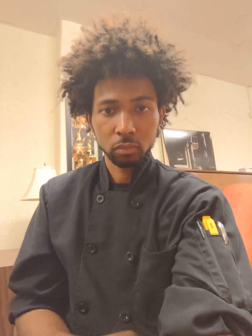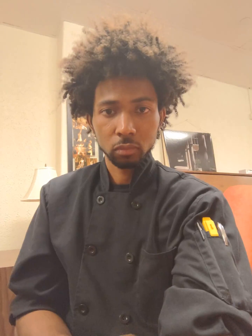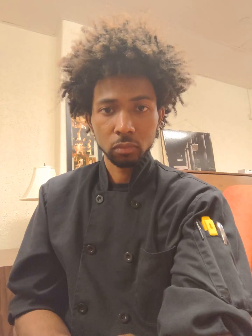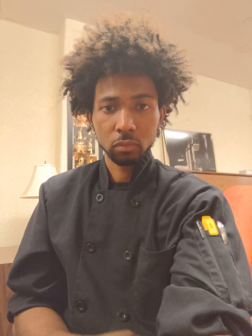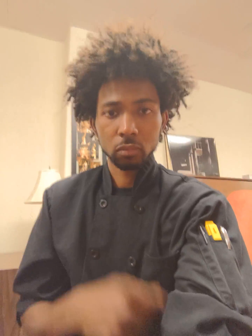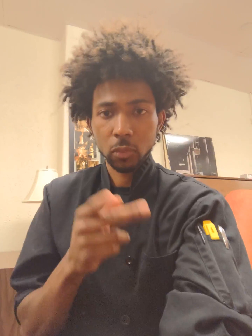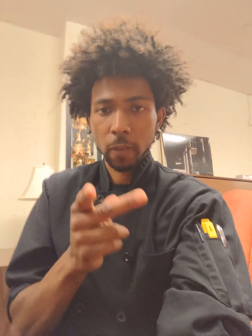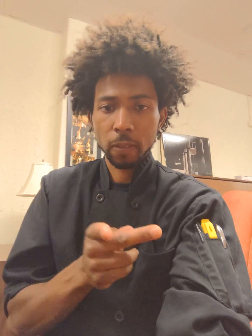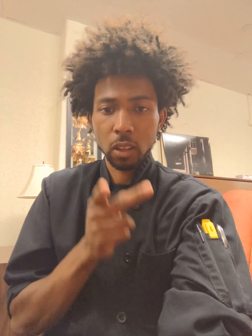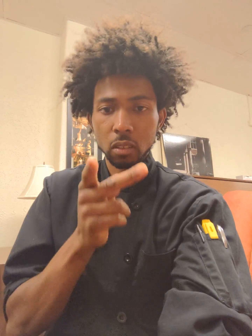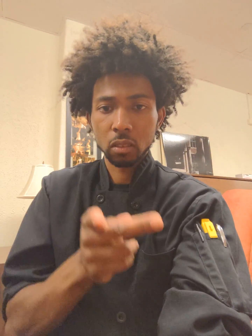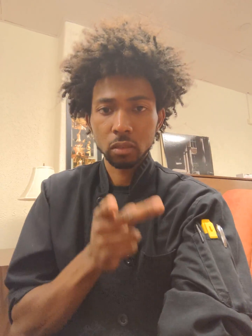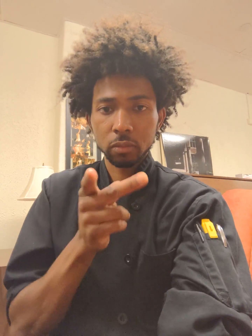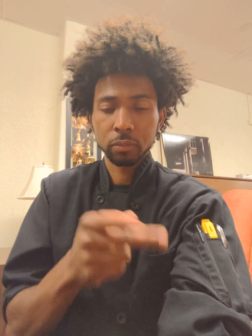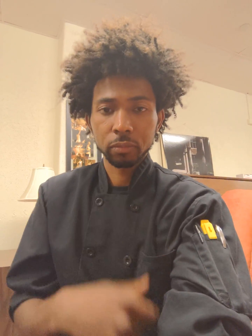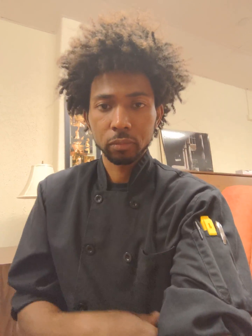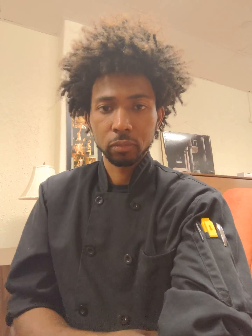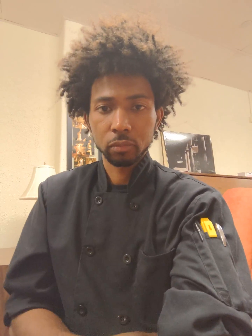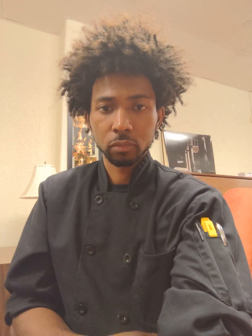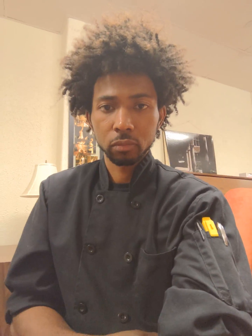careful